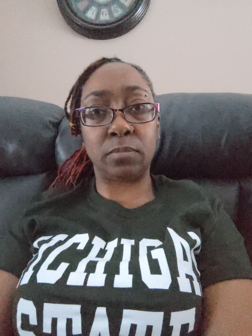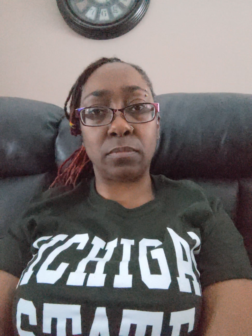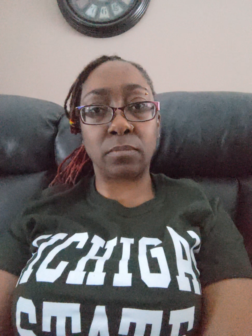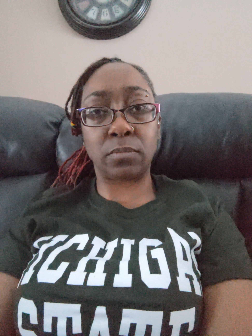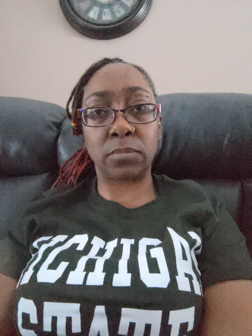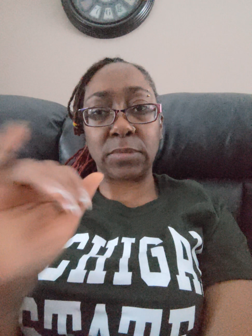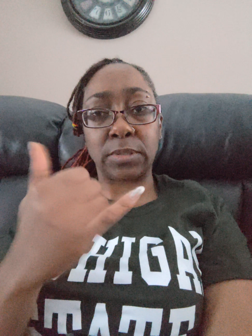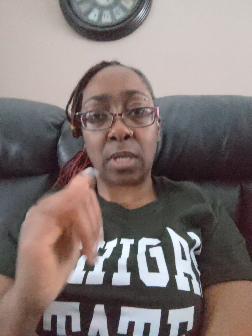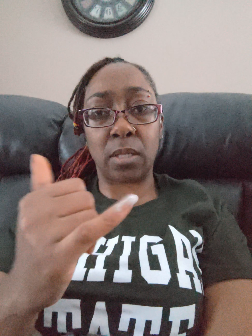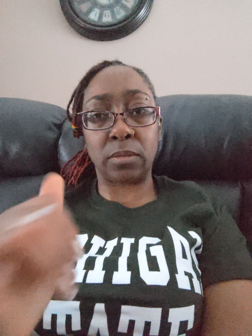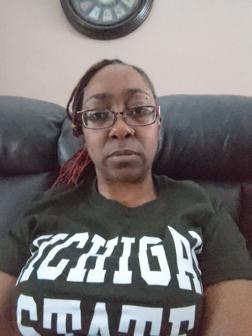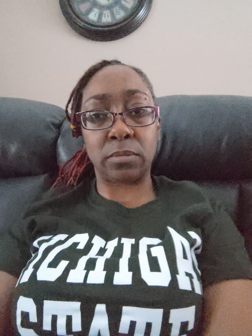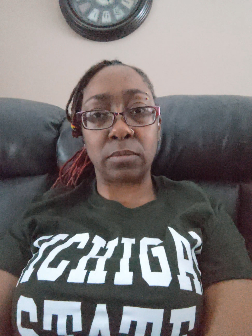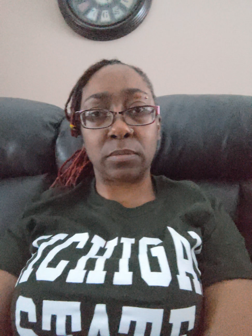yellow